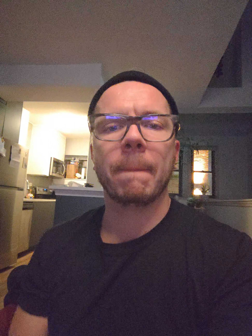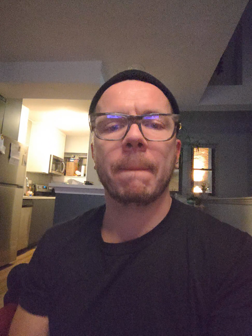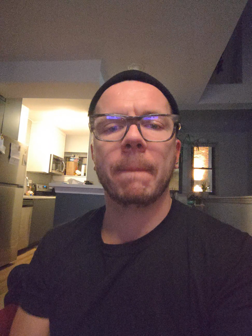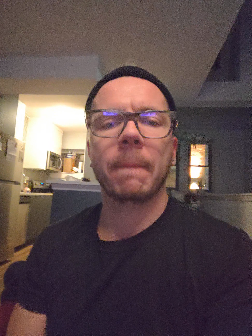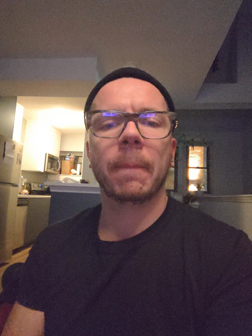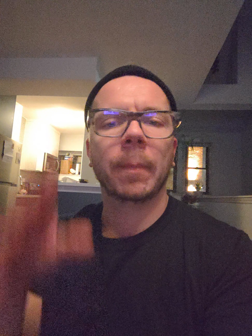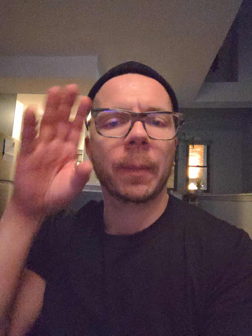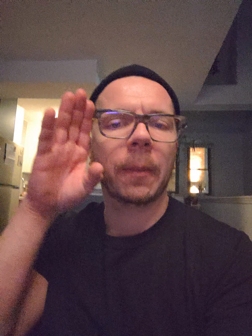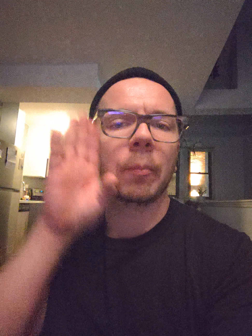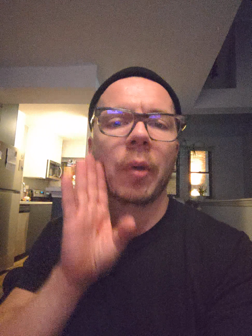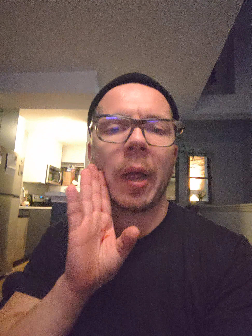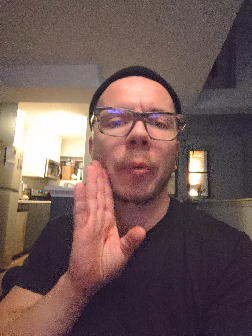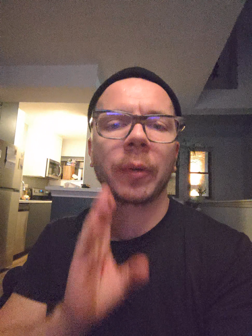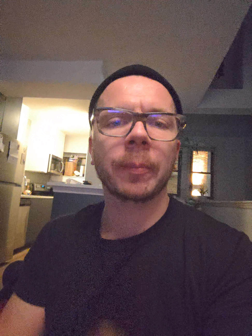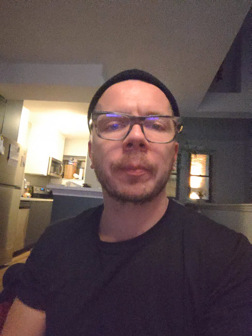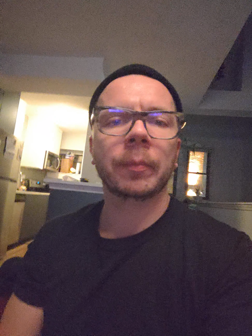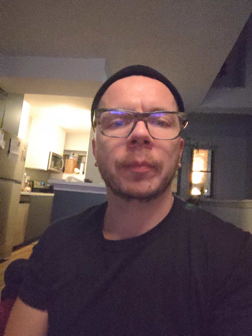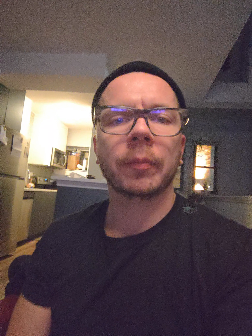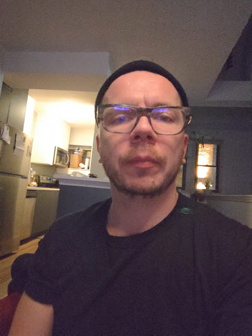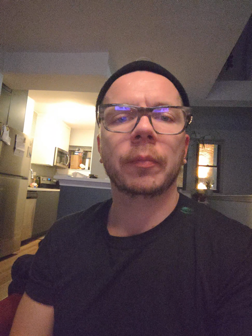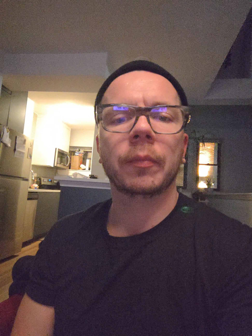brown